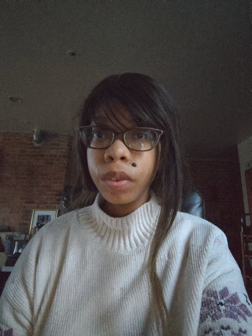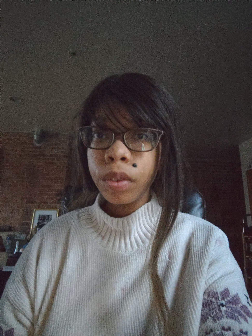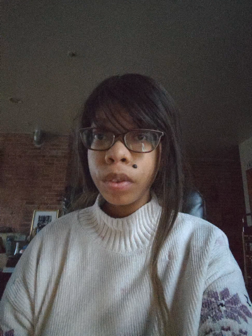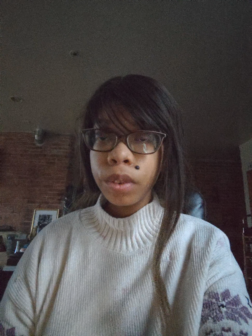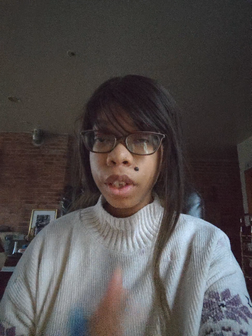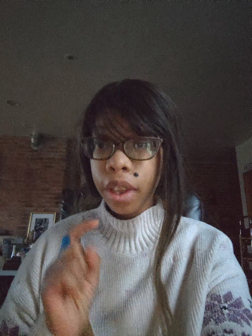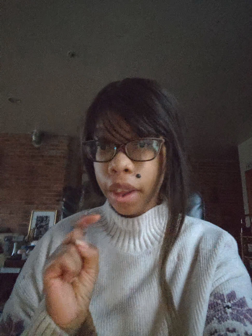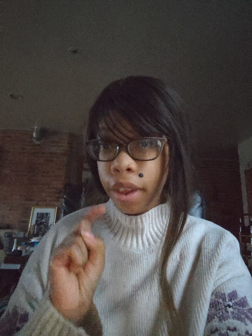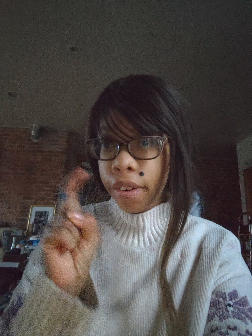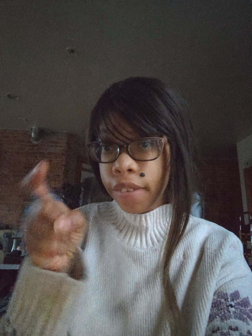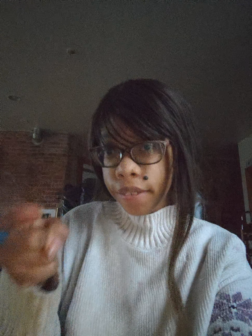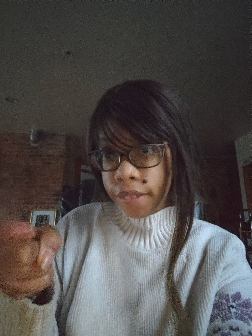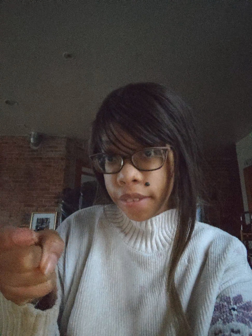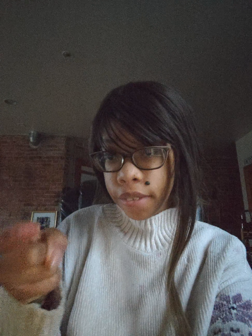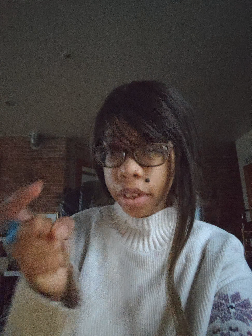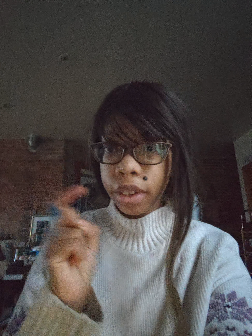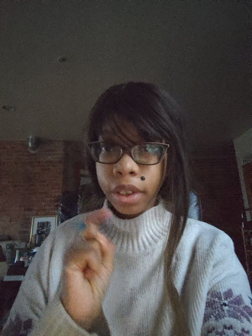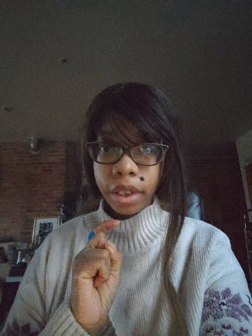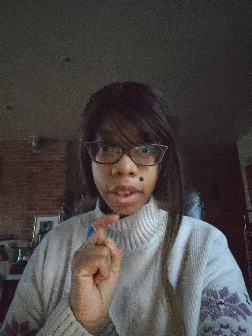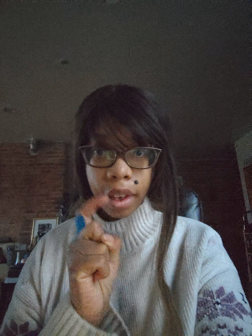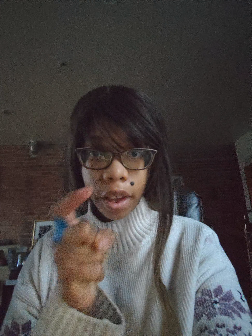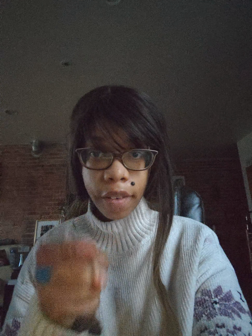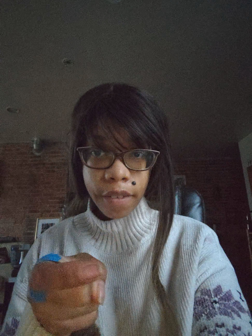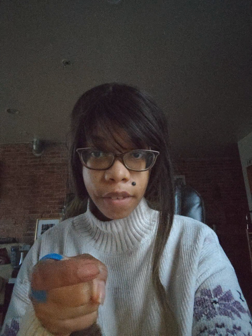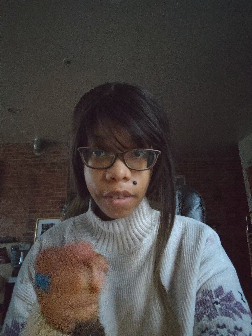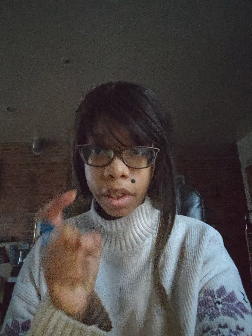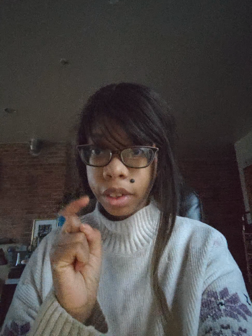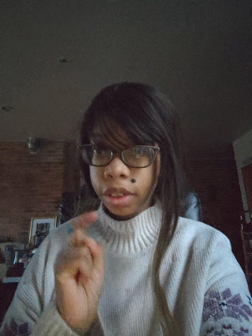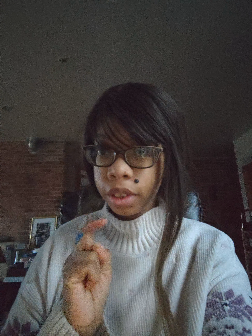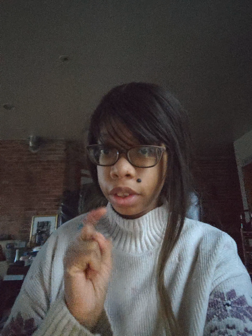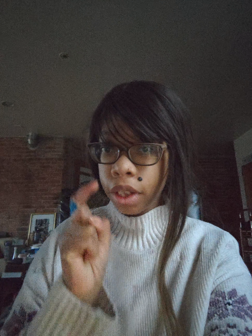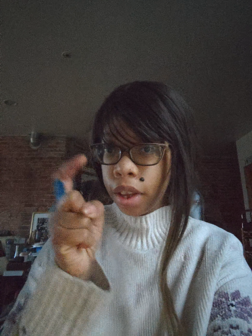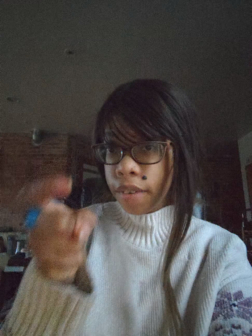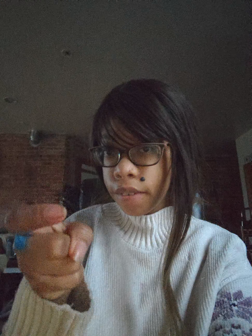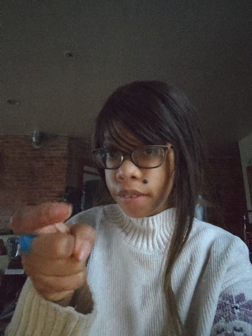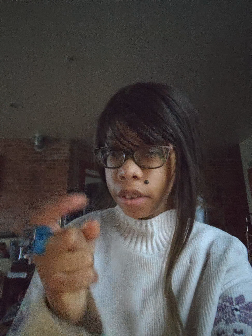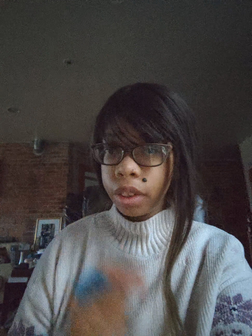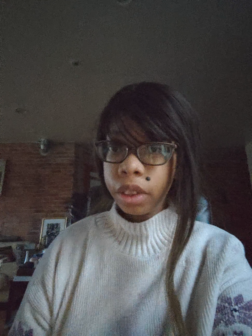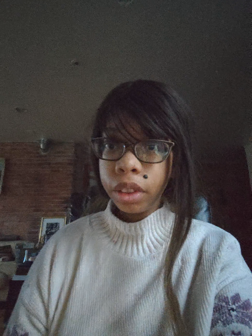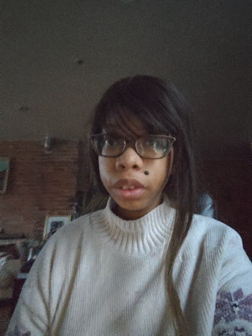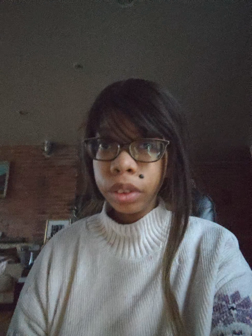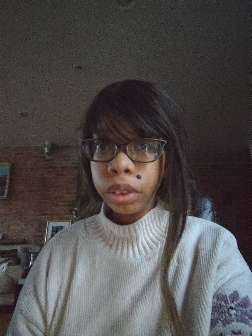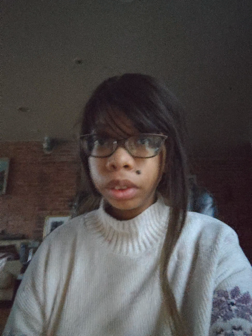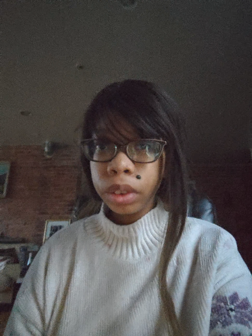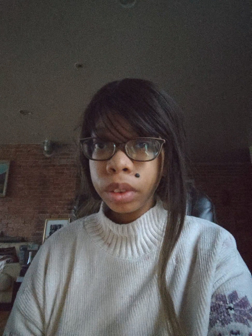gift